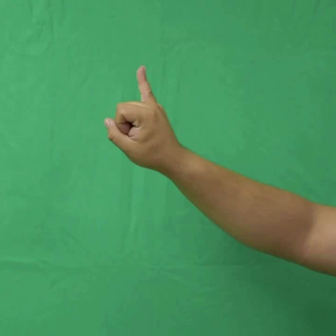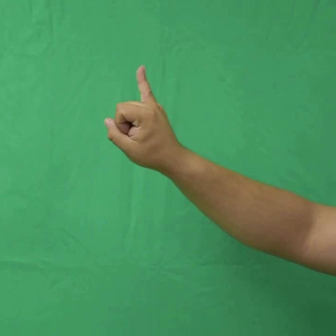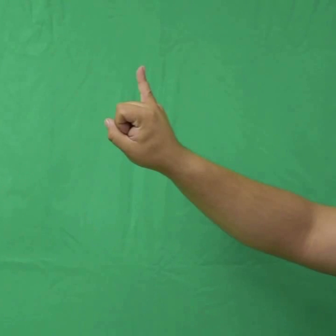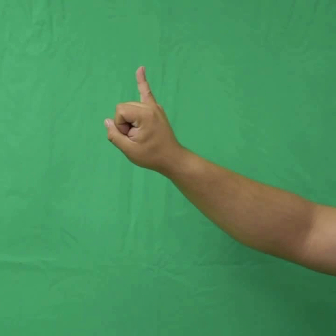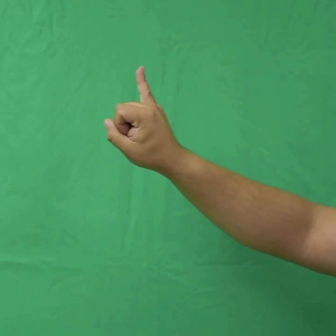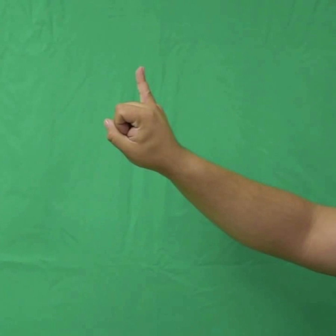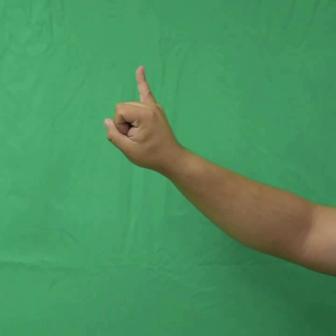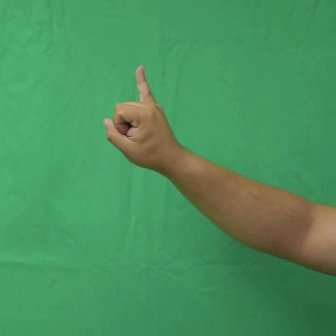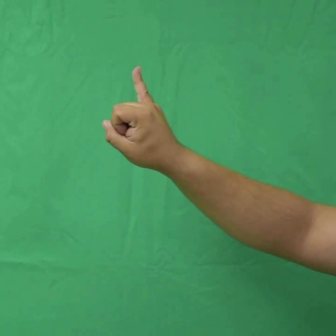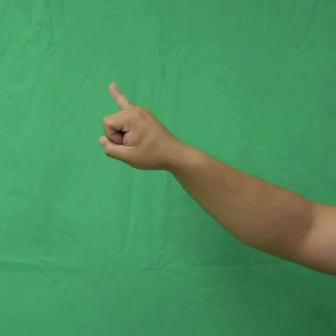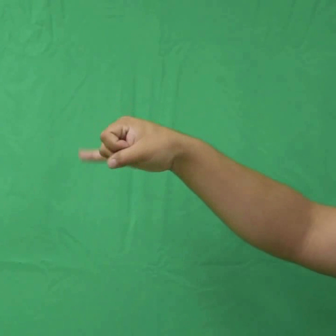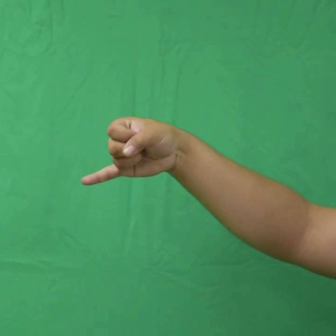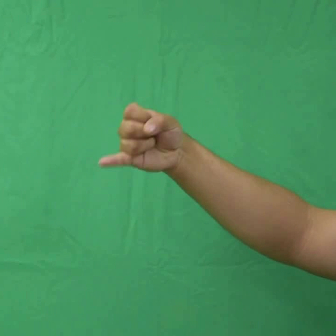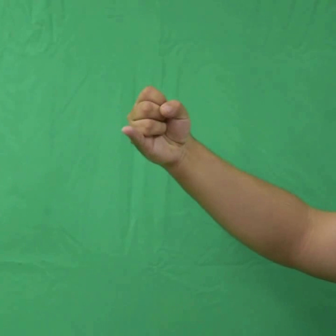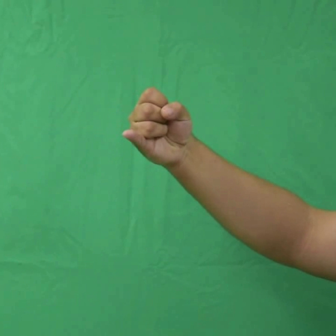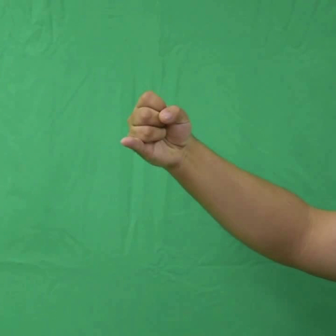J